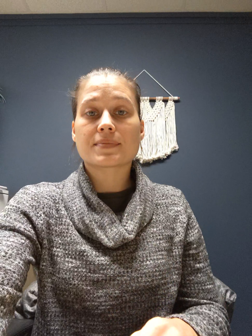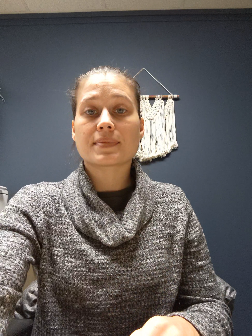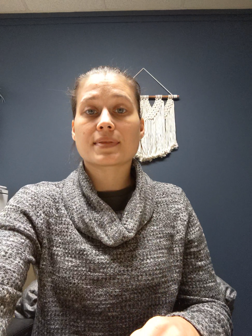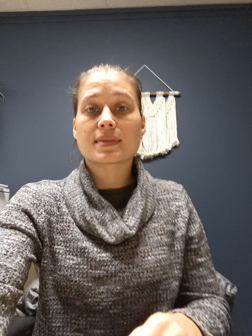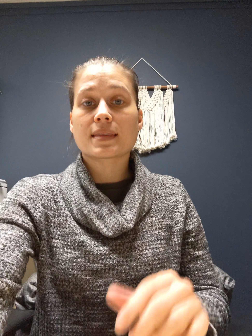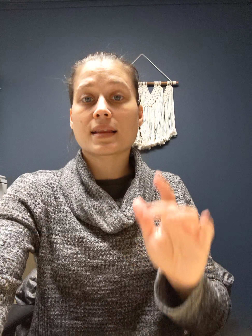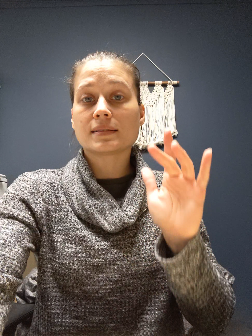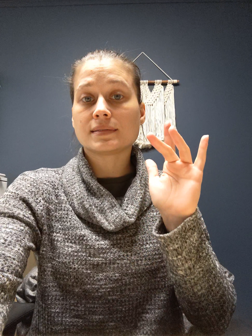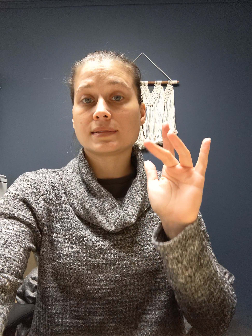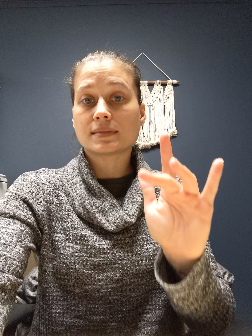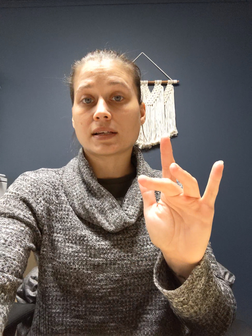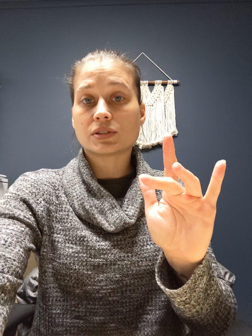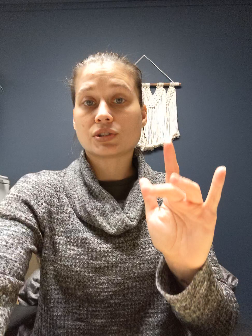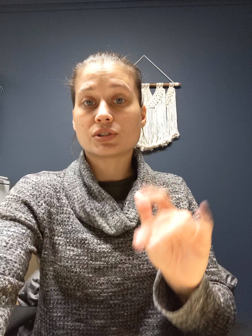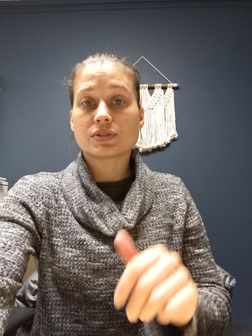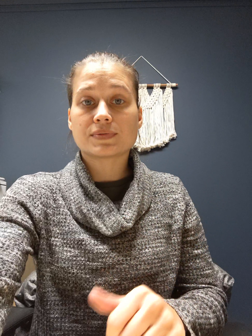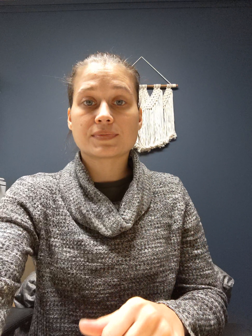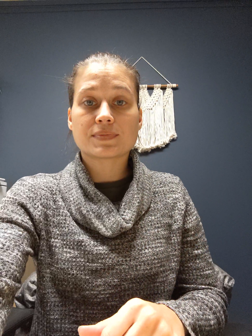touch